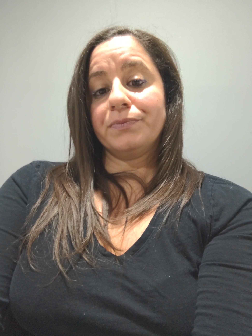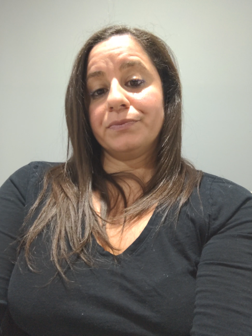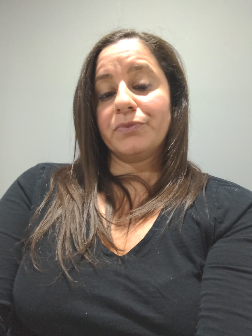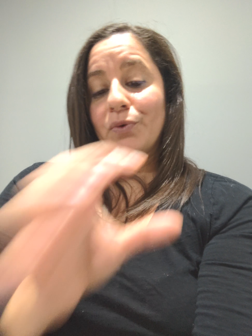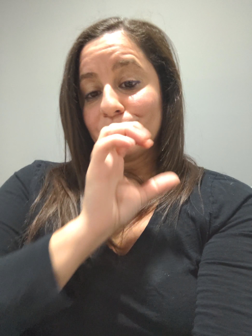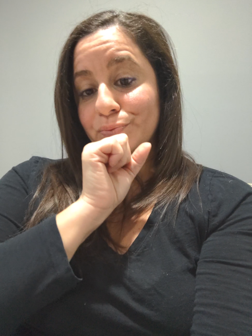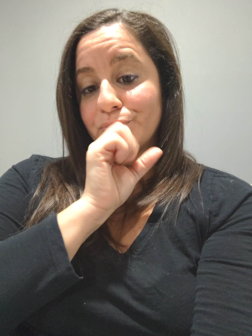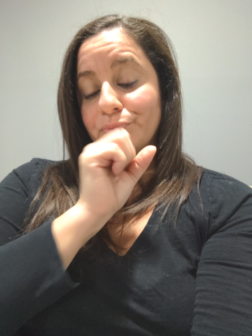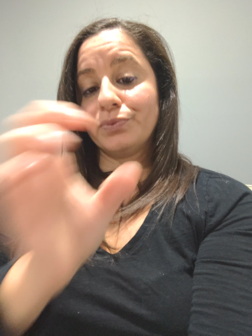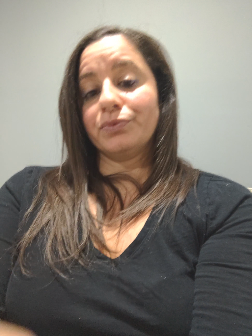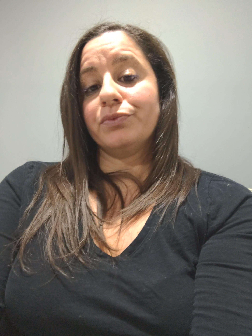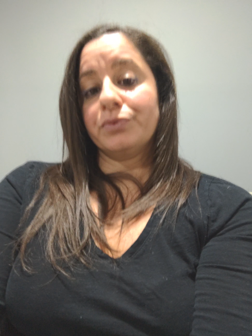orange